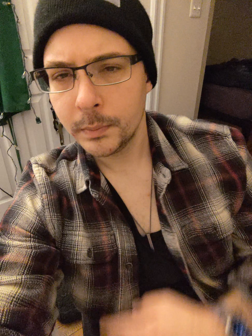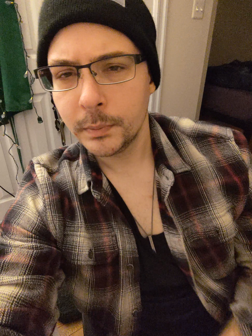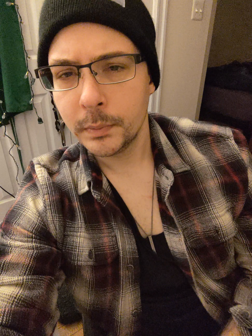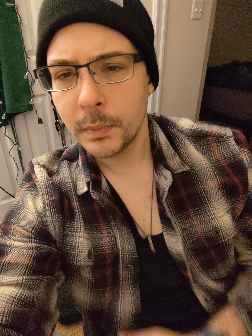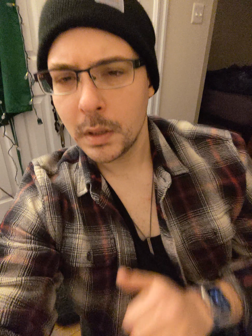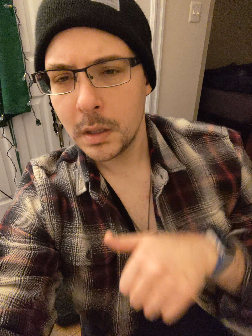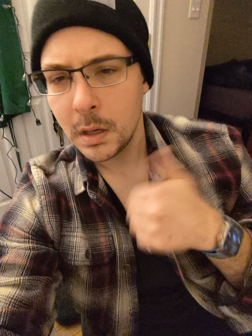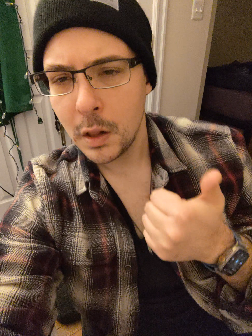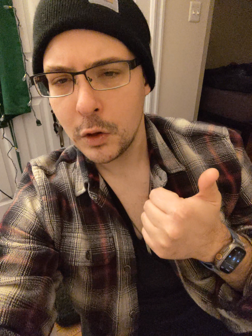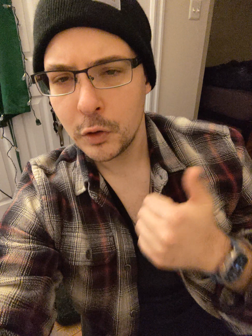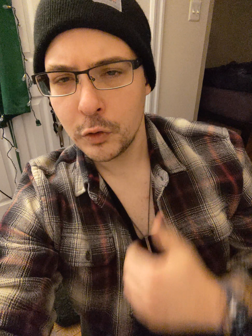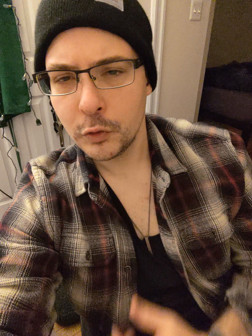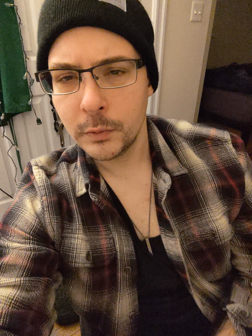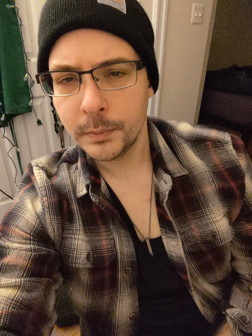another